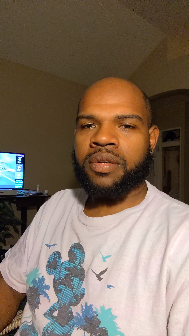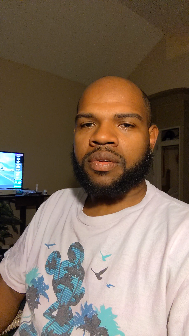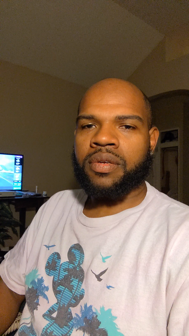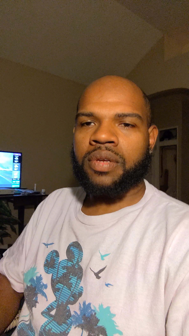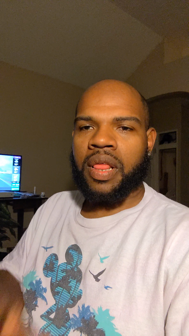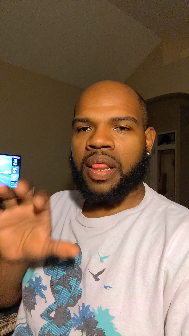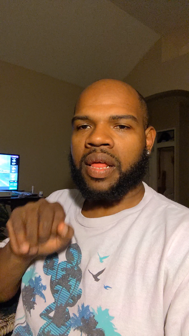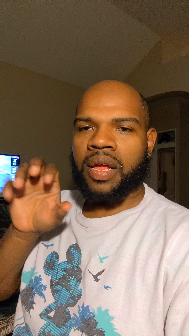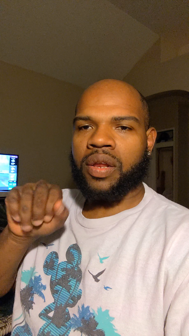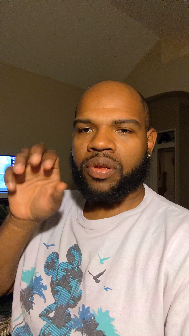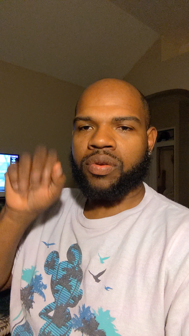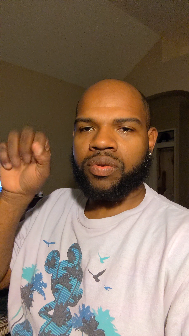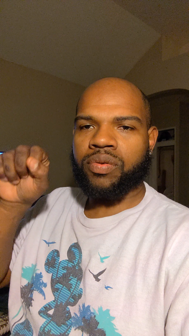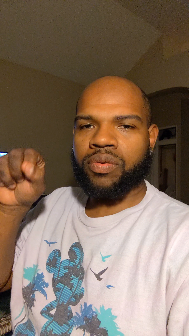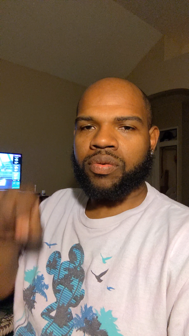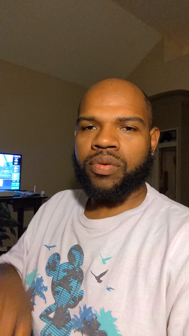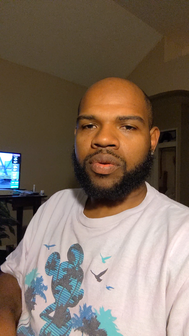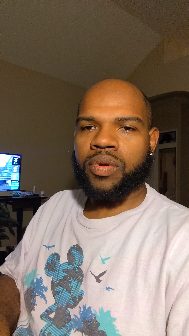ladder